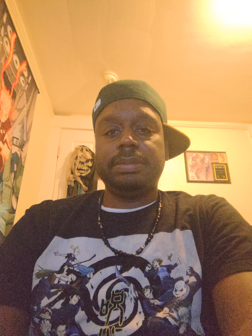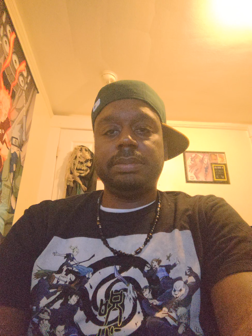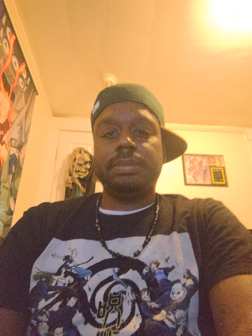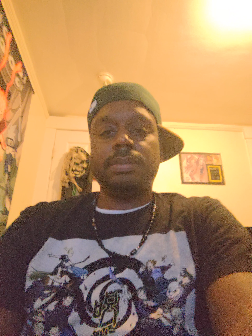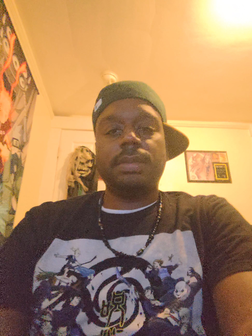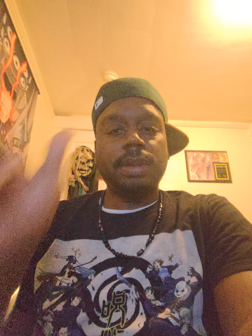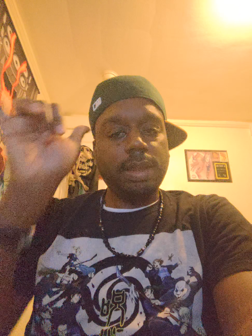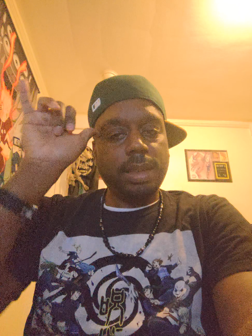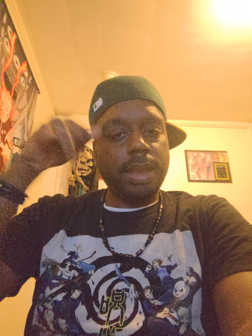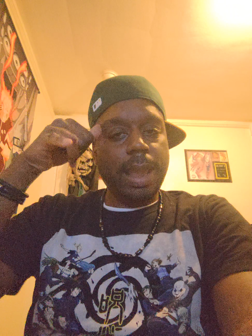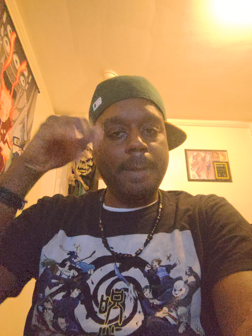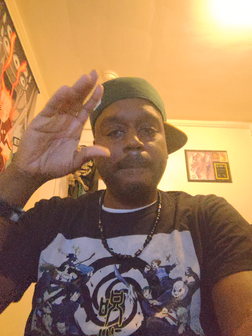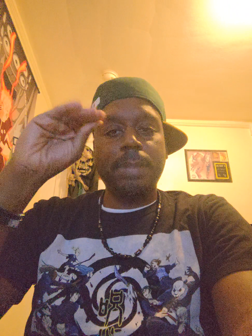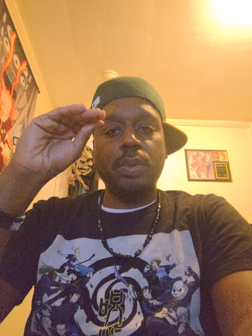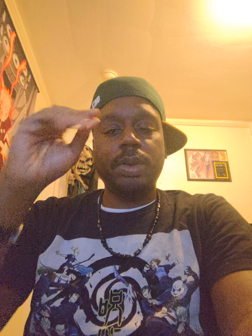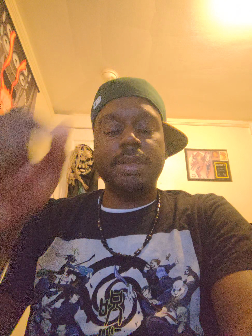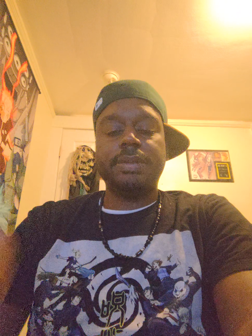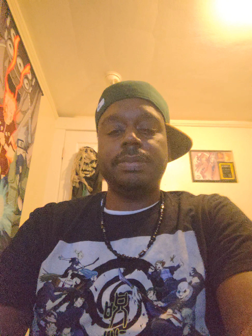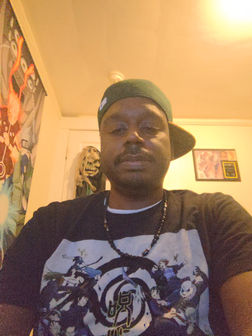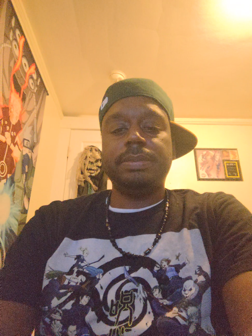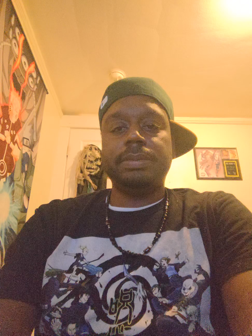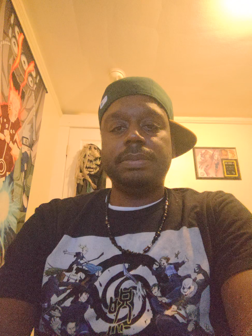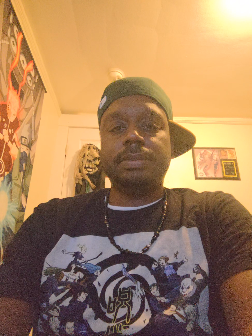cowboy